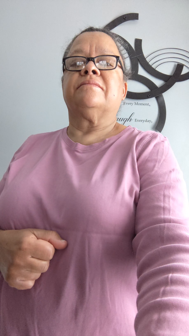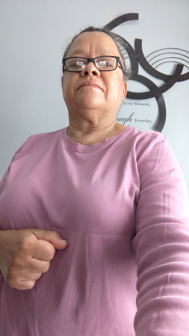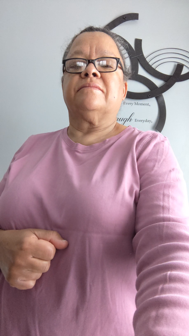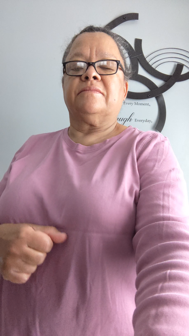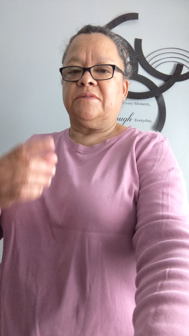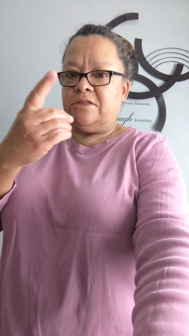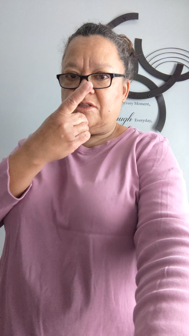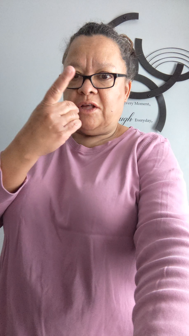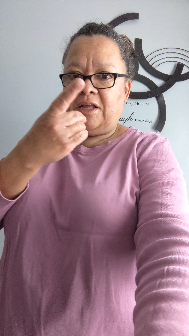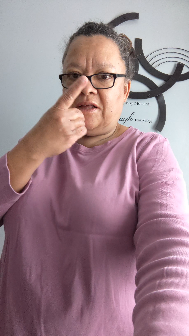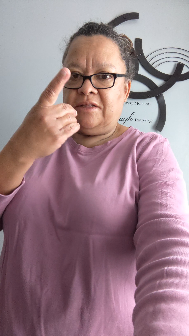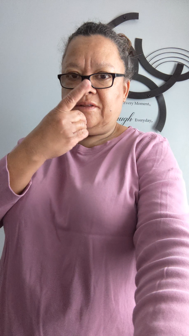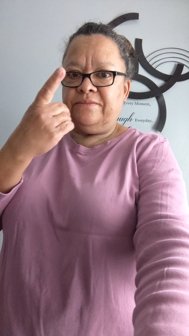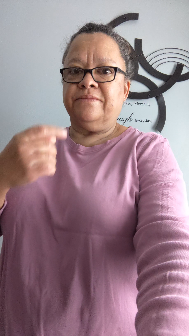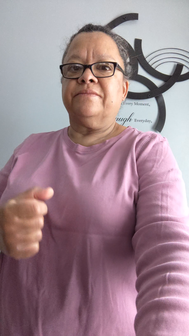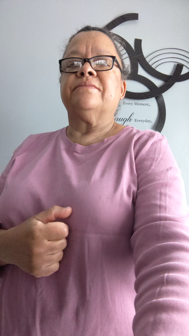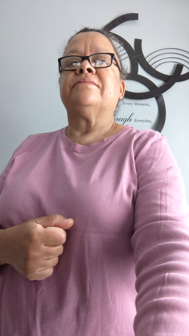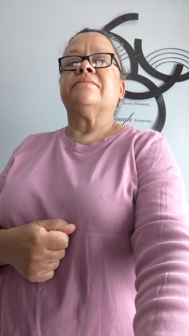dinner